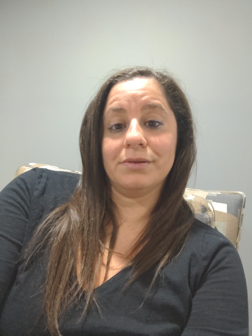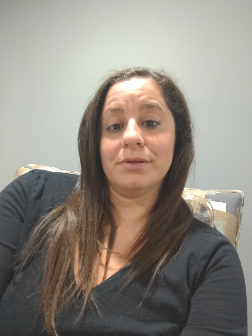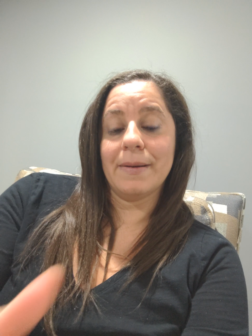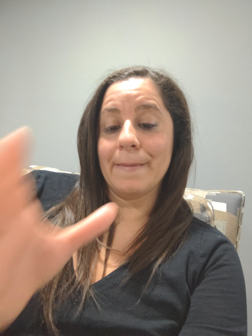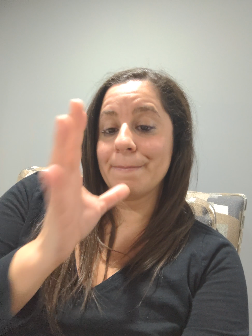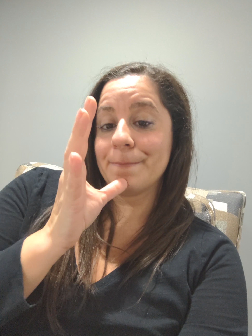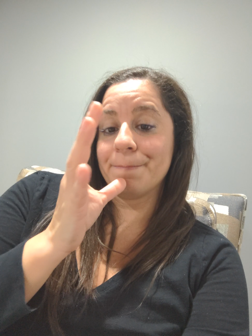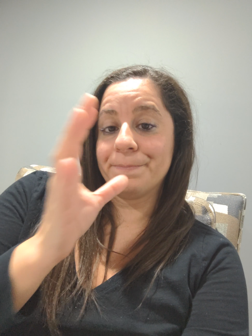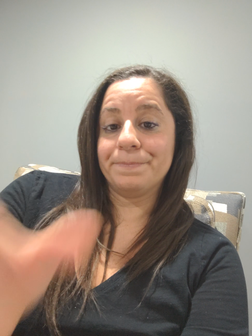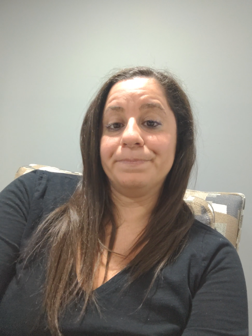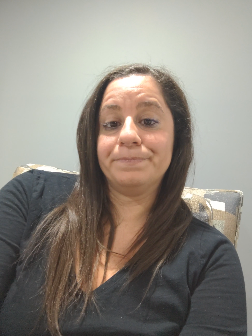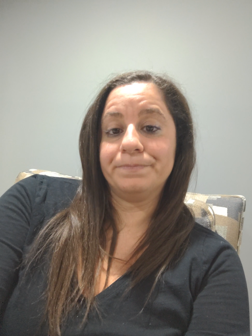mom